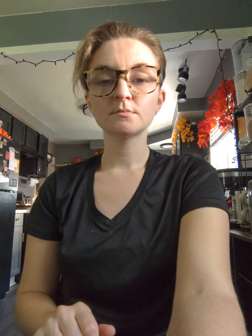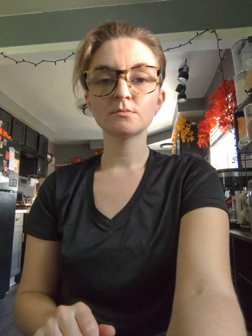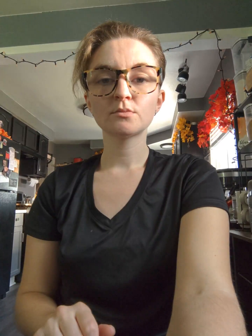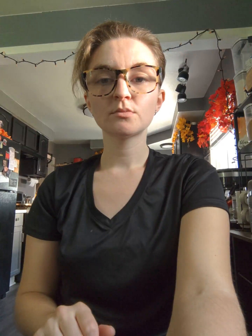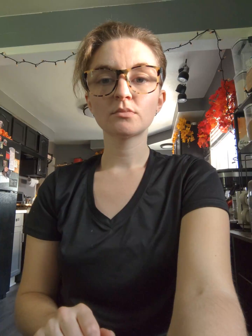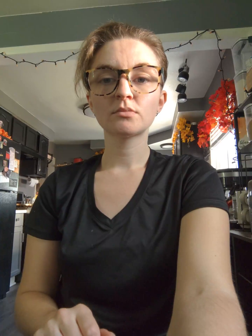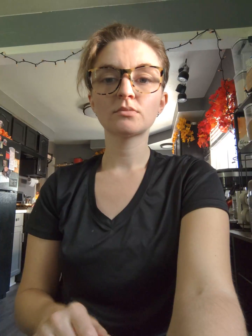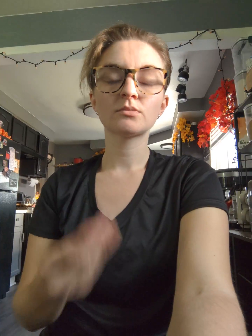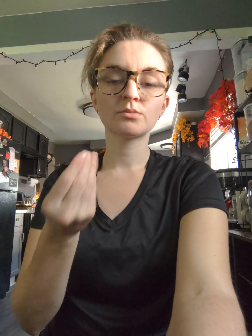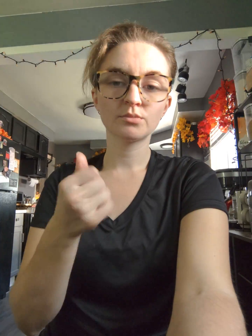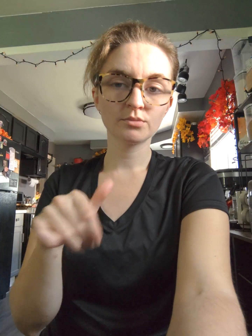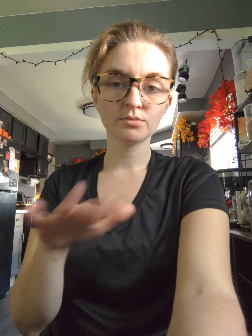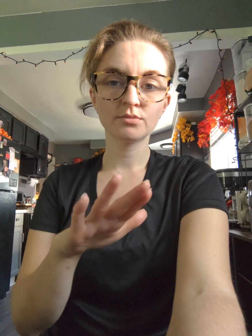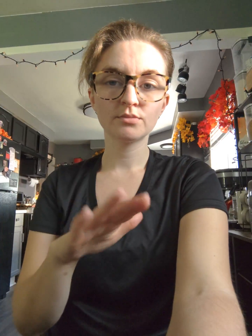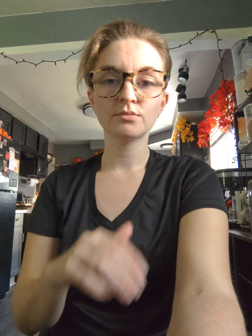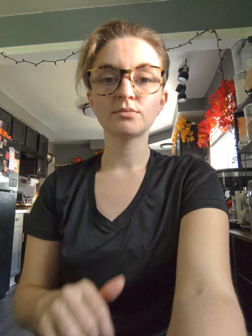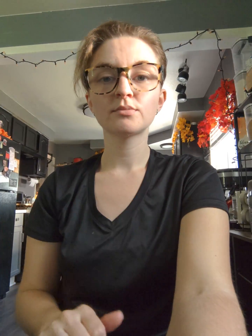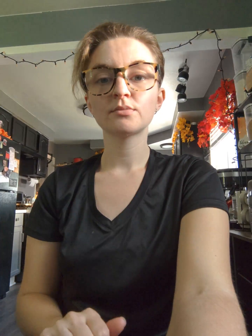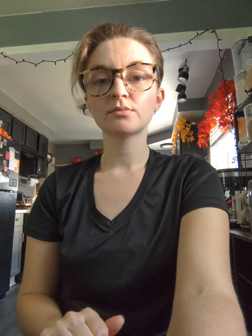garden